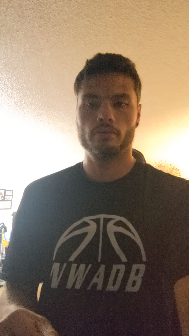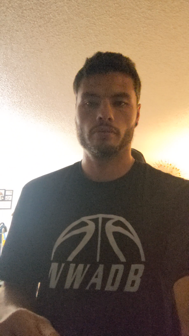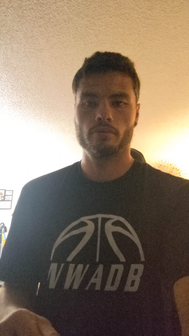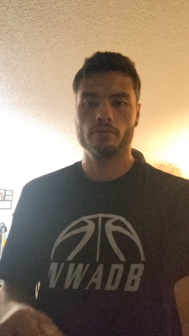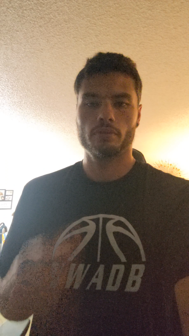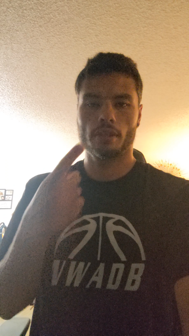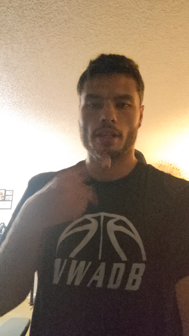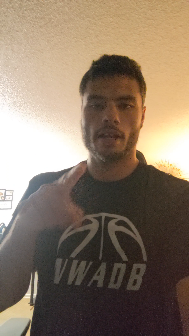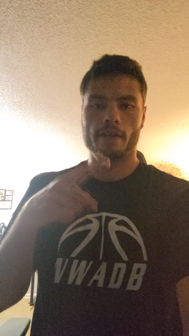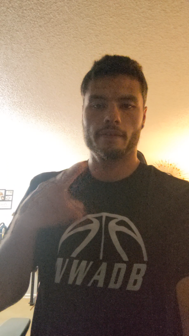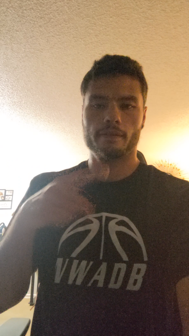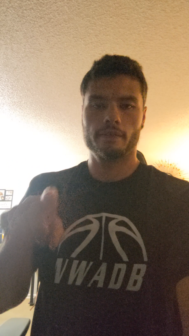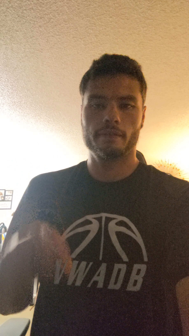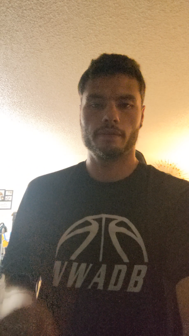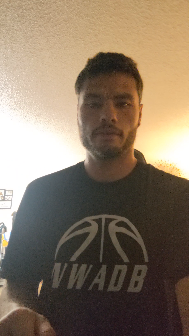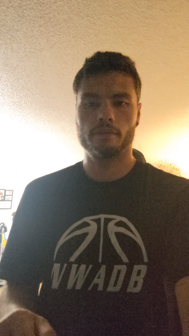knife